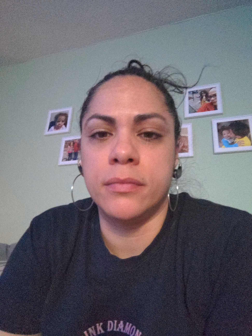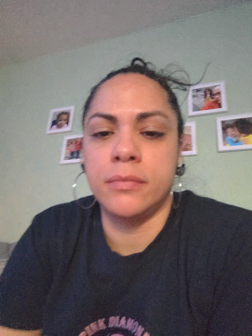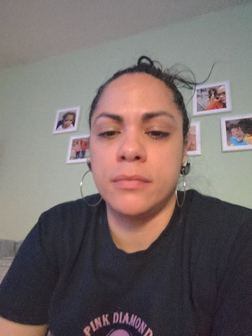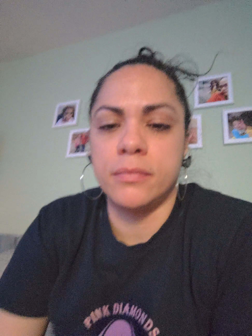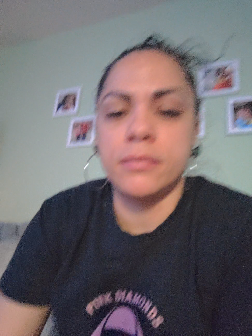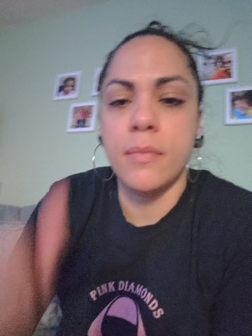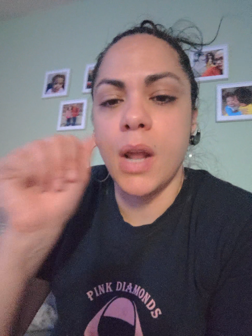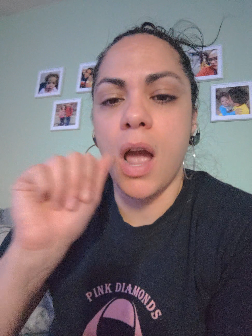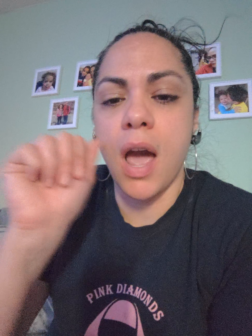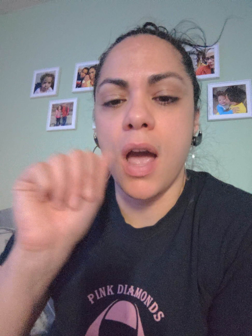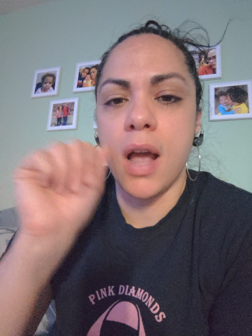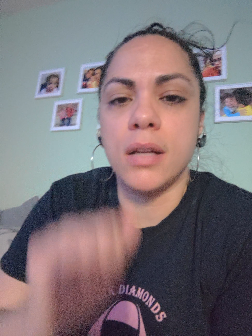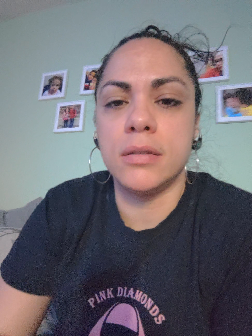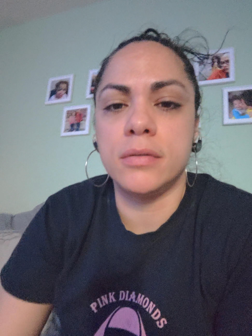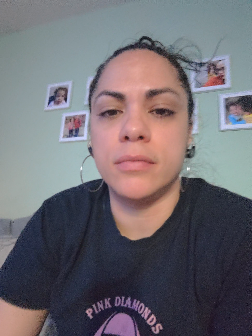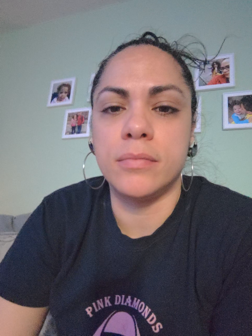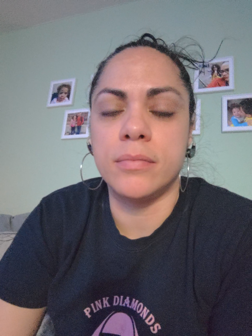aunt